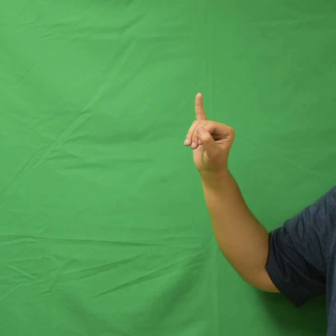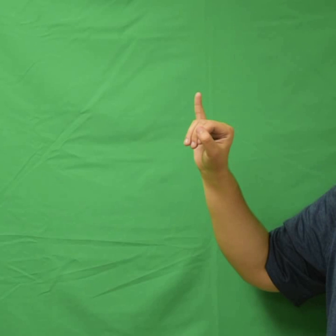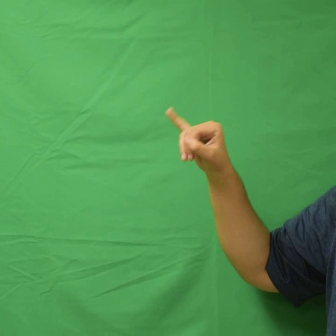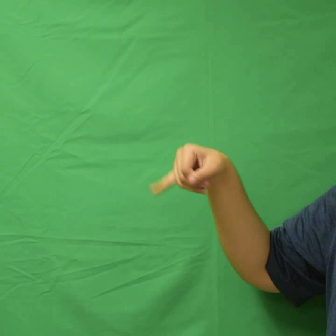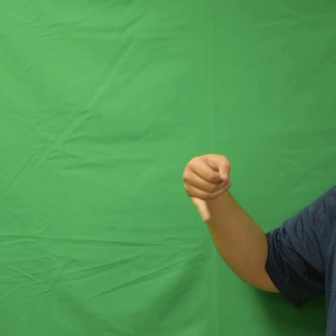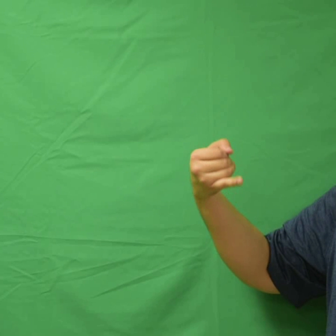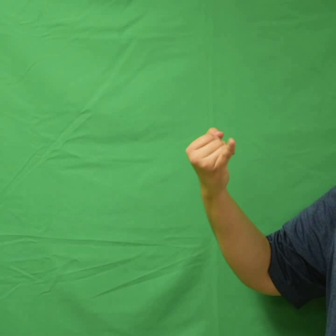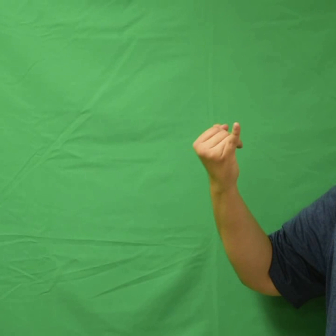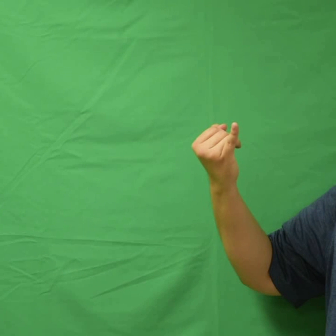J